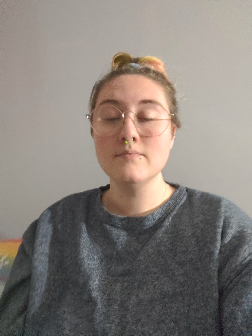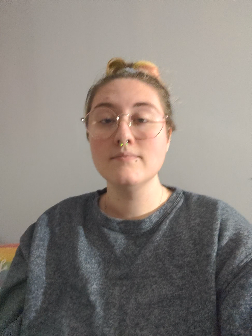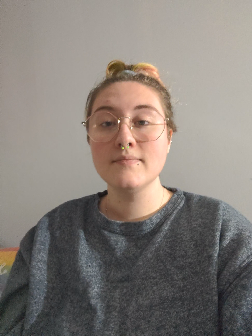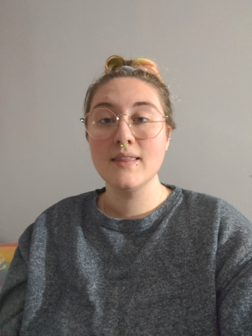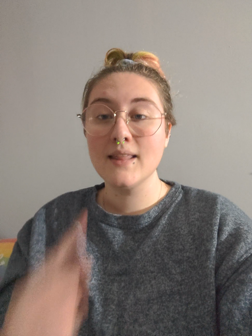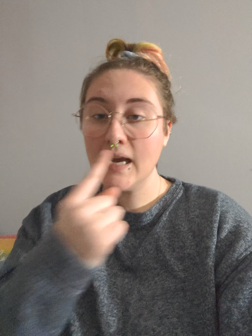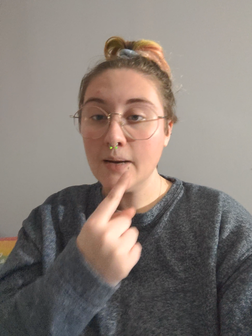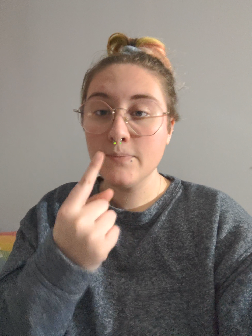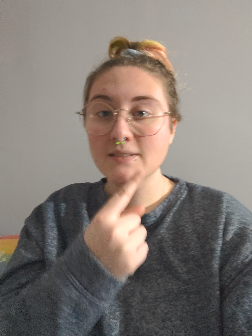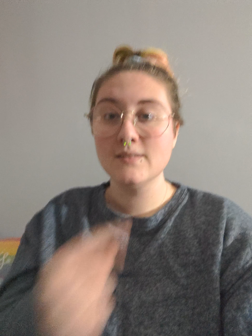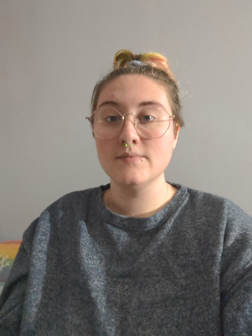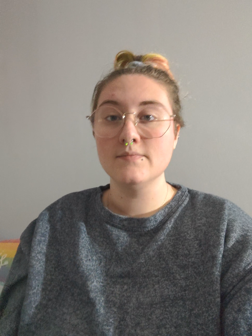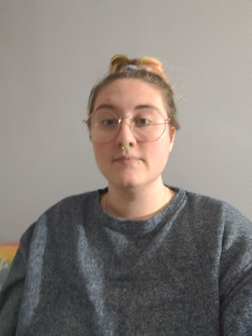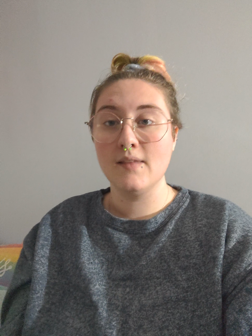lips